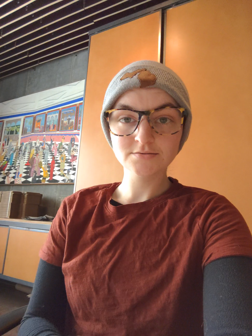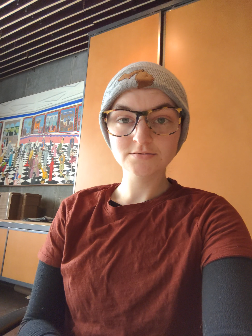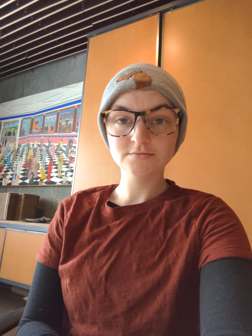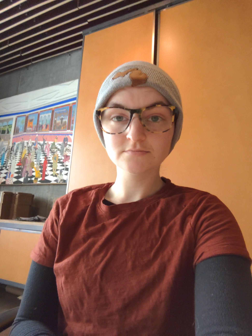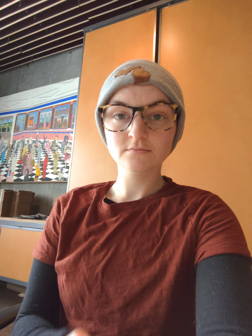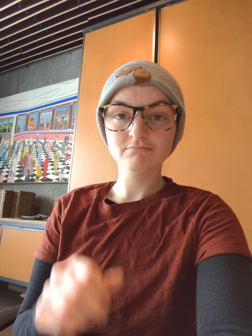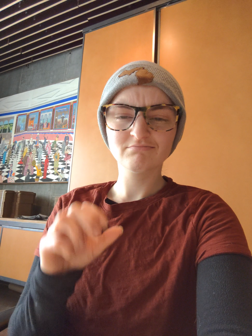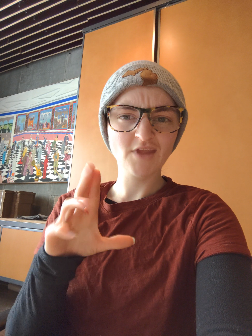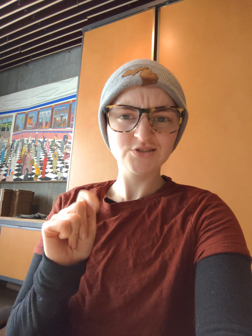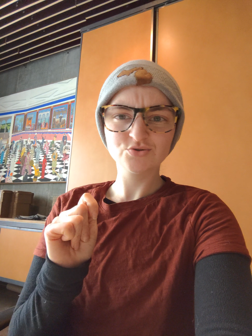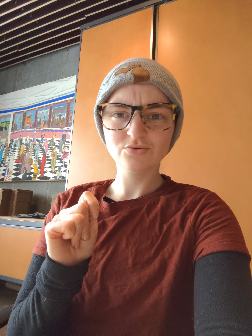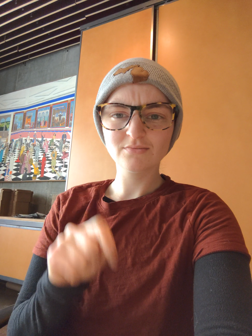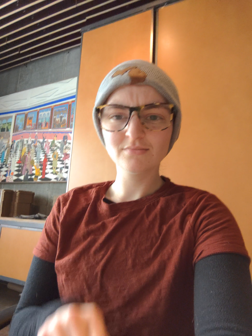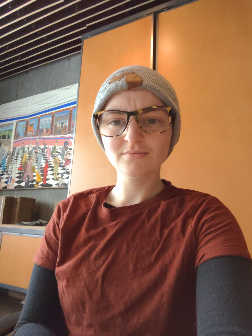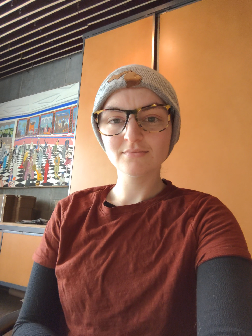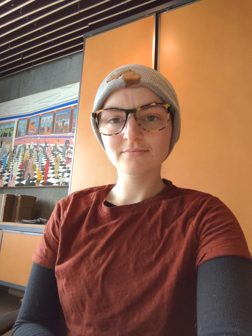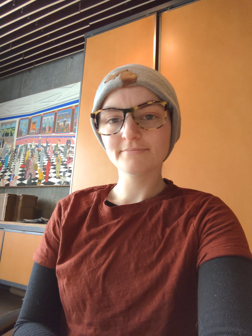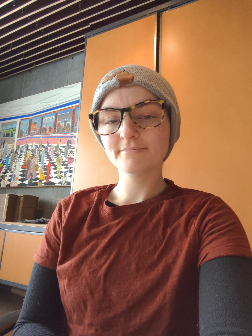cut